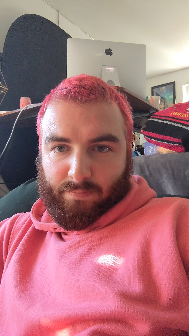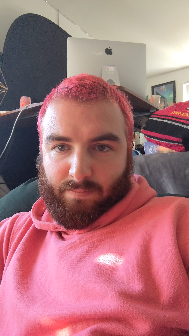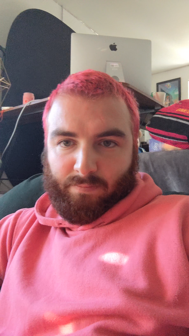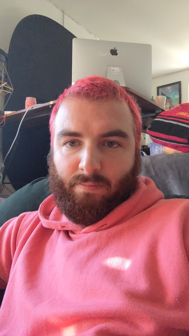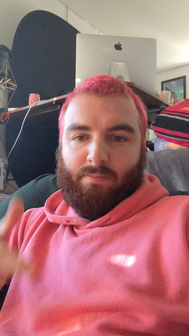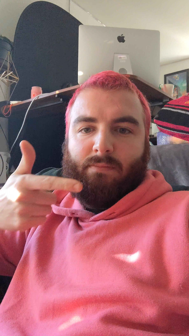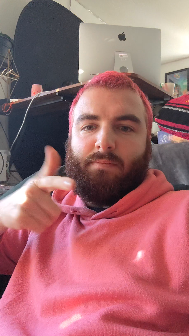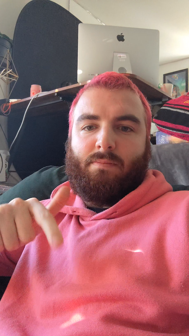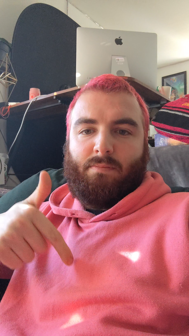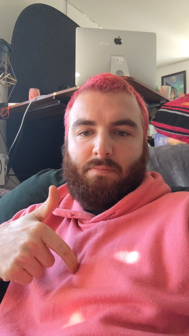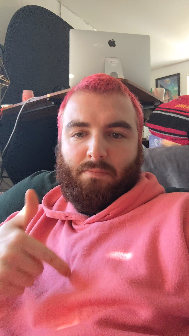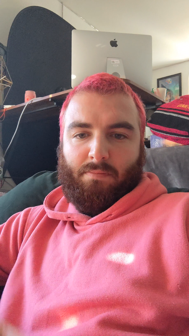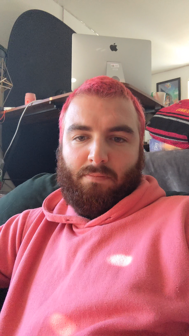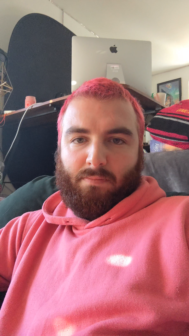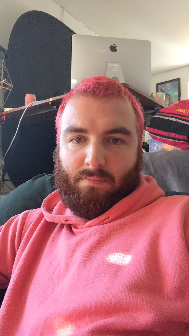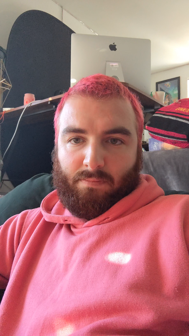let me